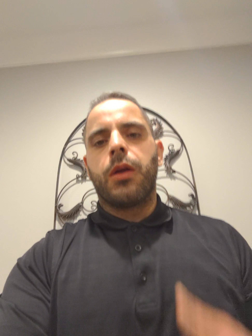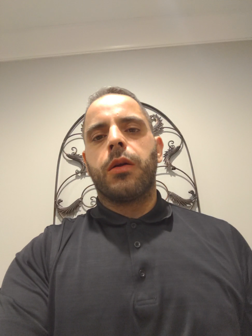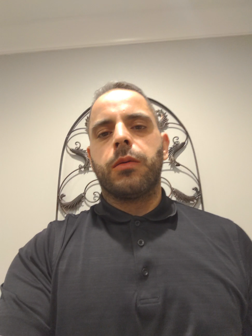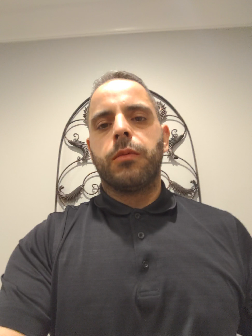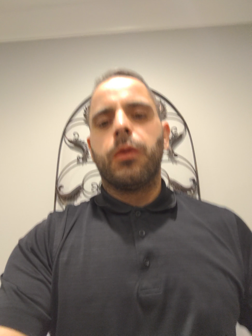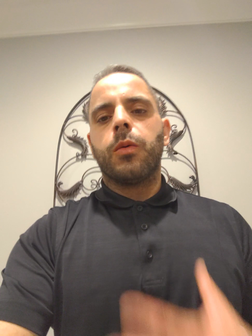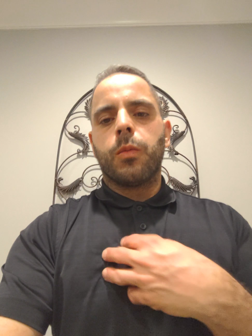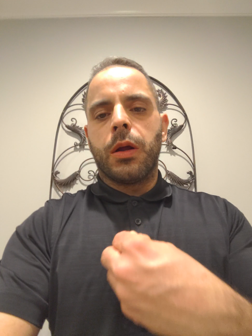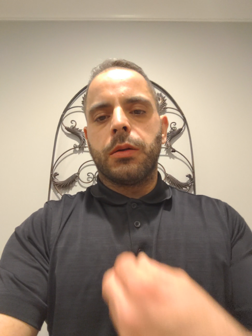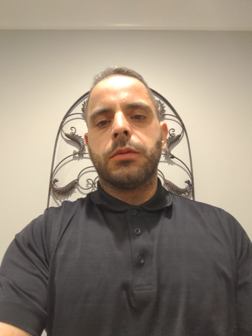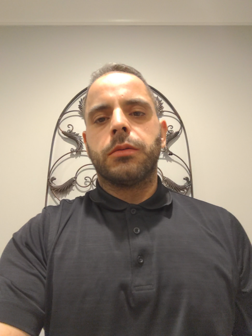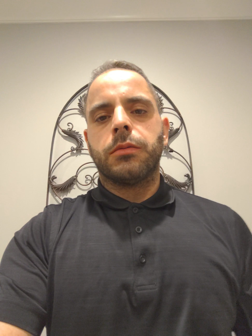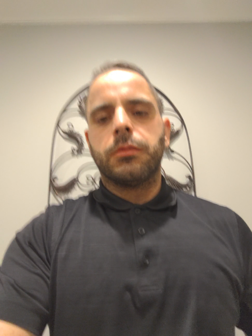white